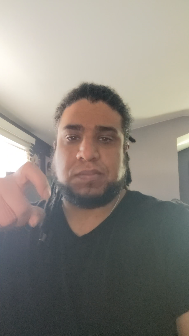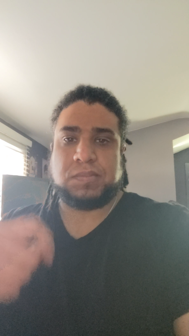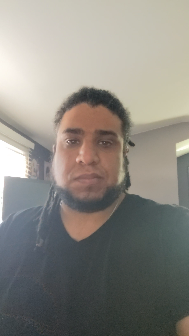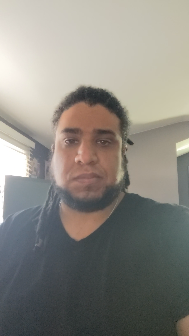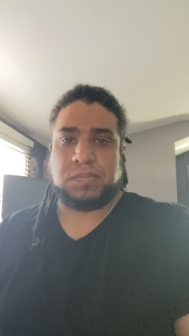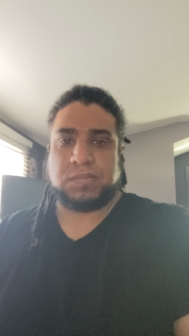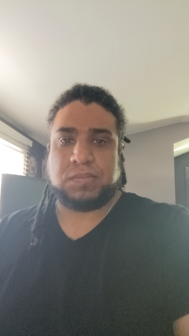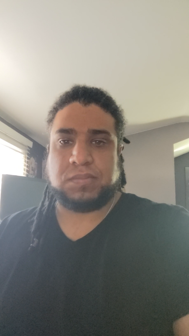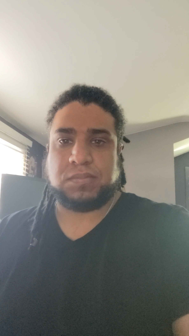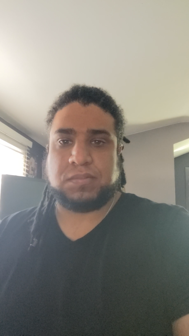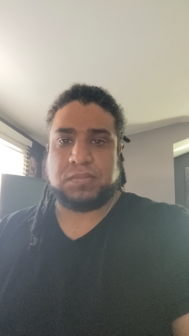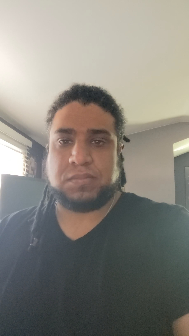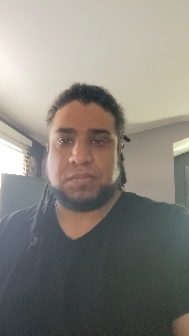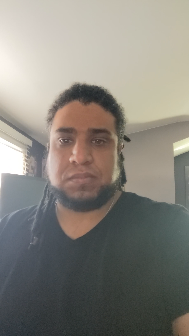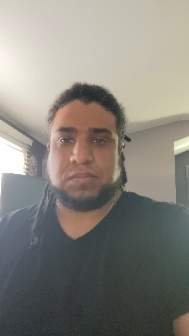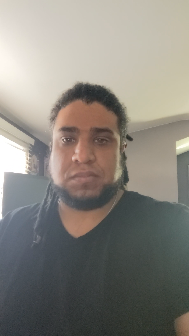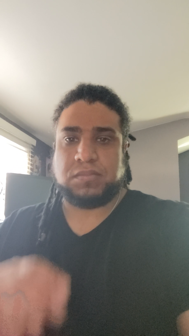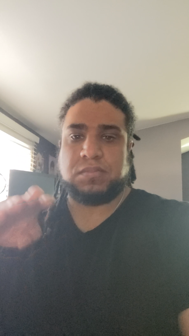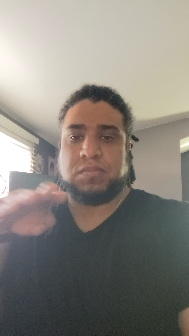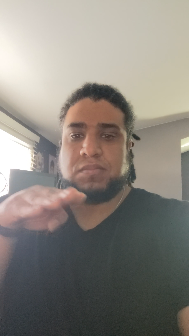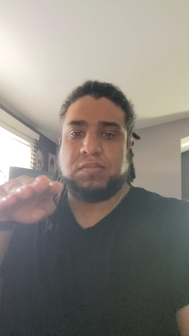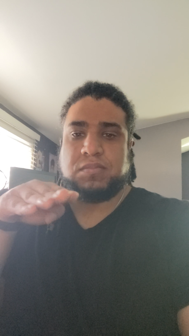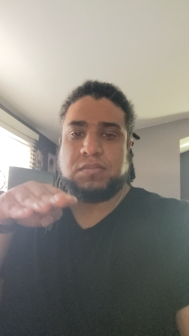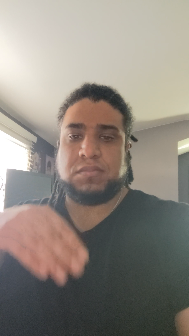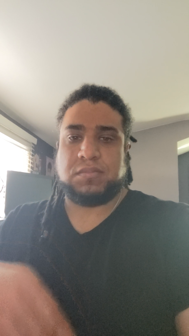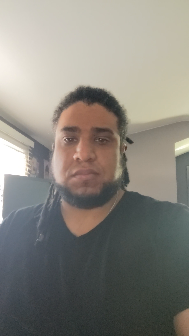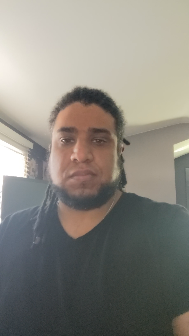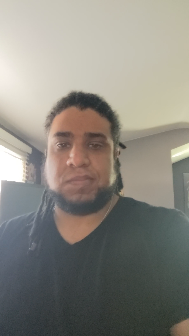boots